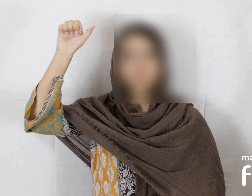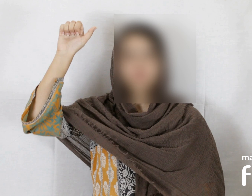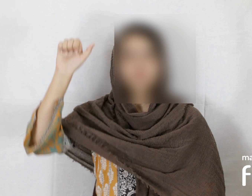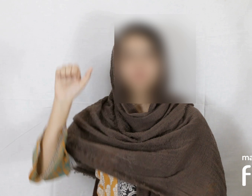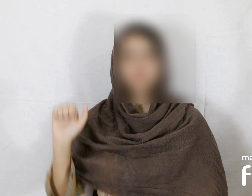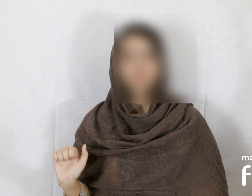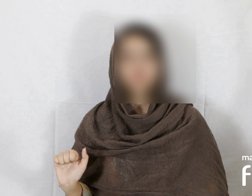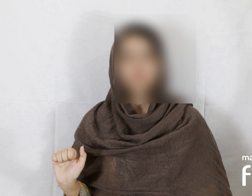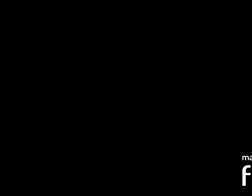آ